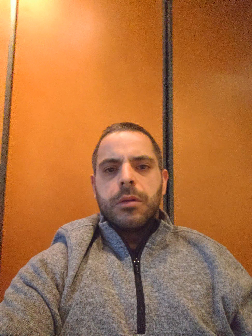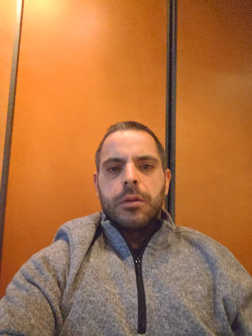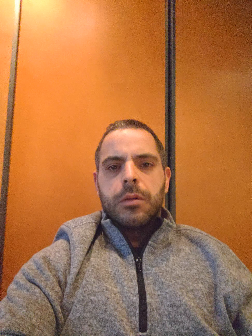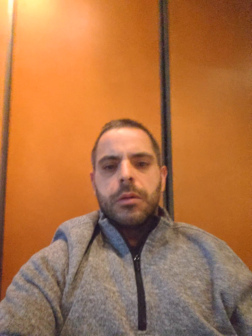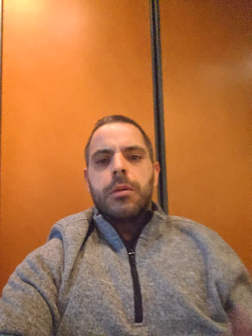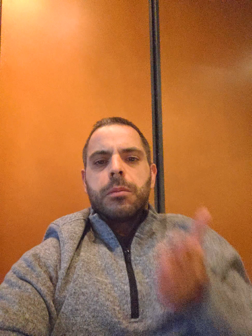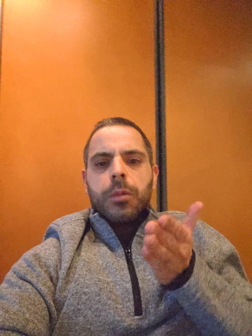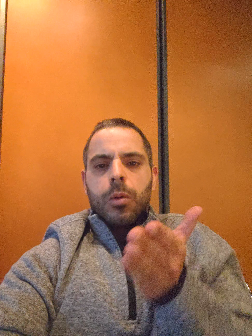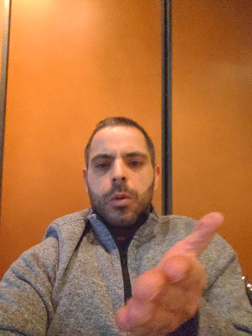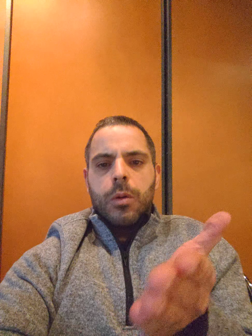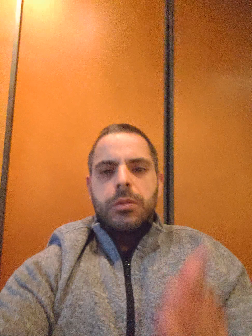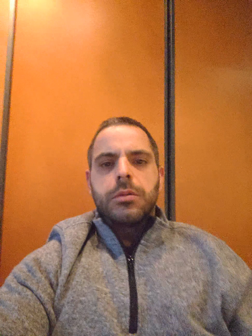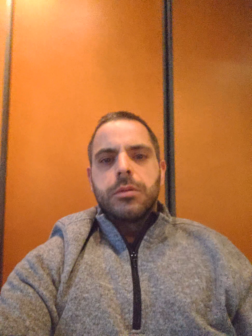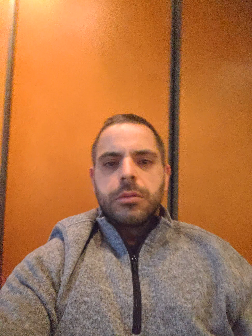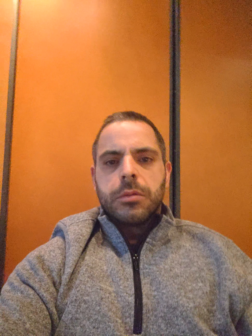boat